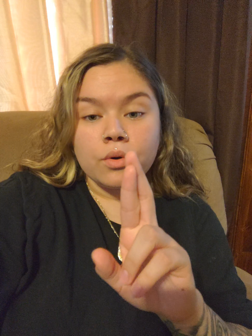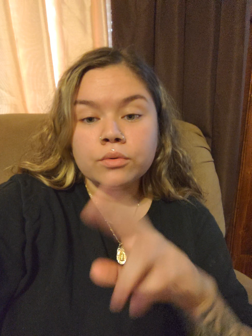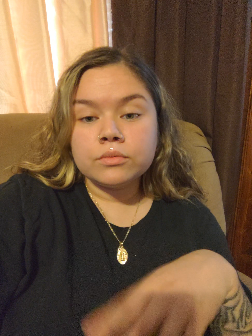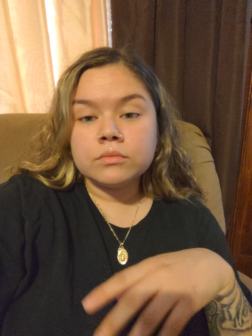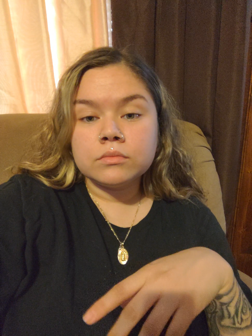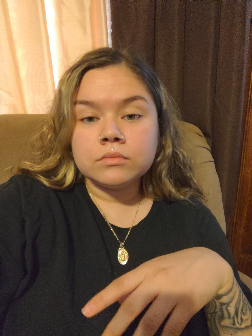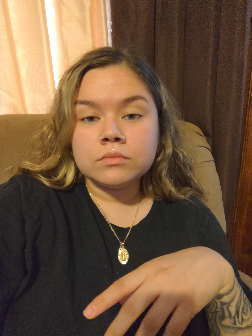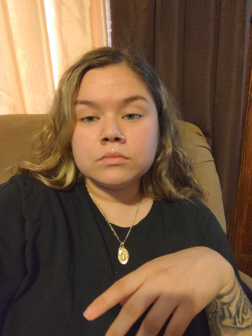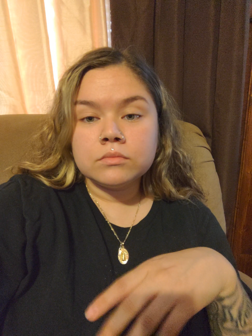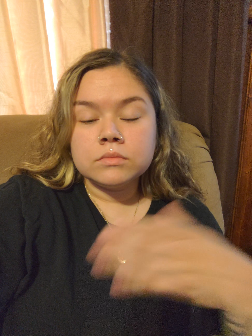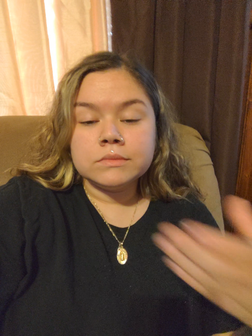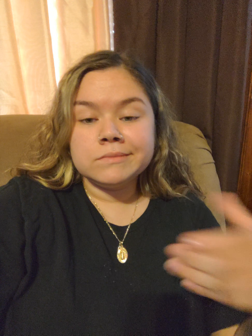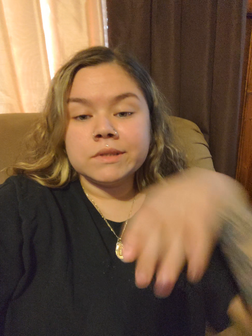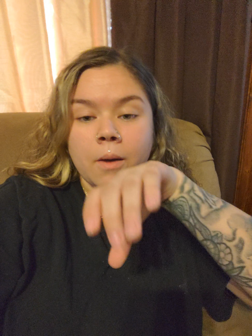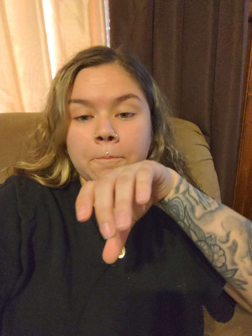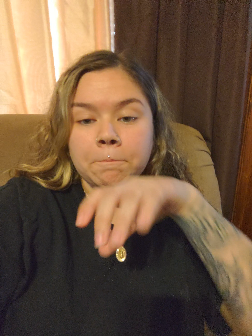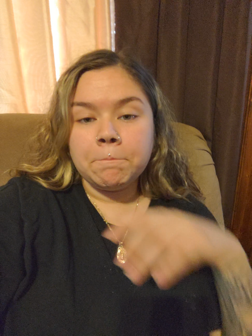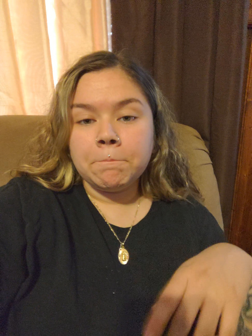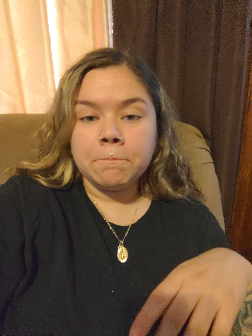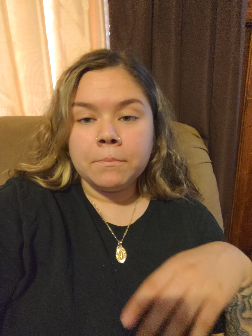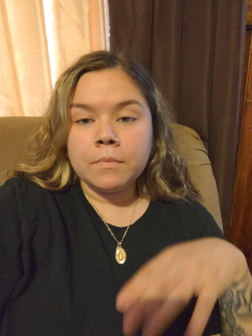dump